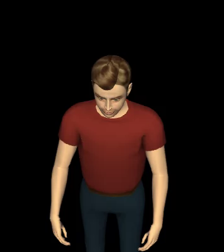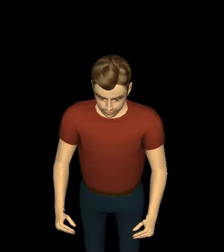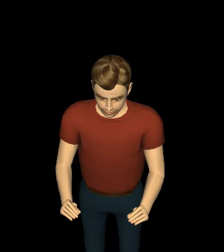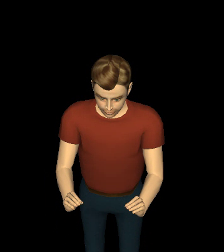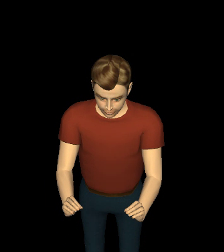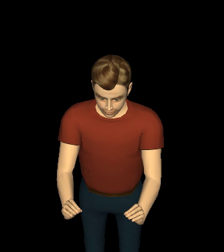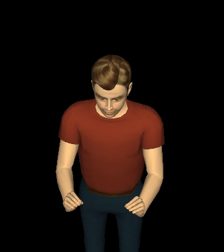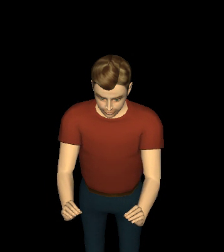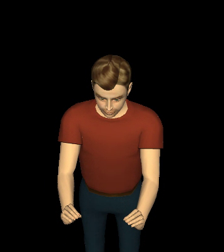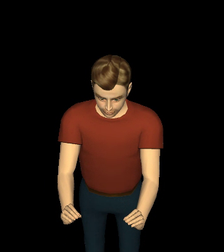يتعلم